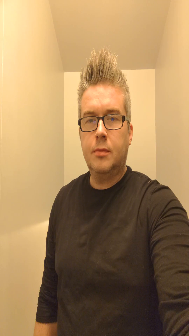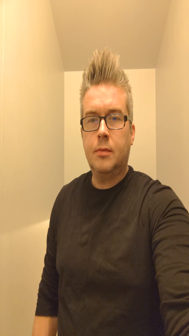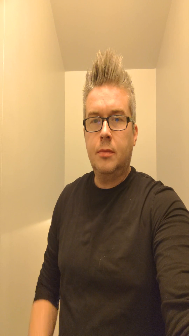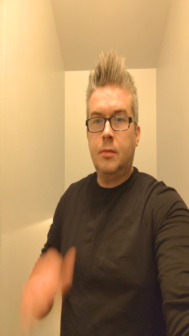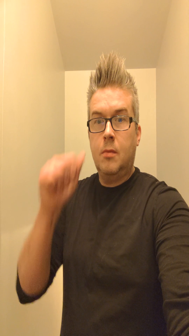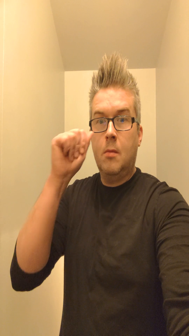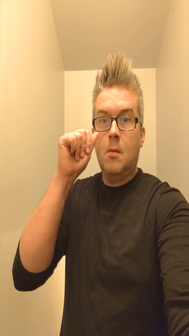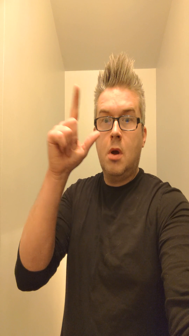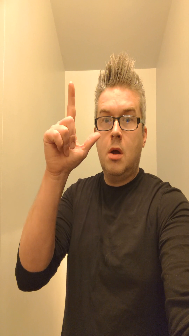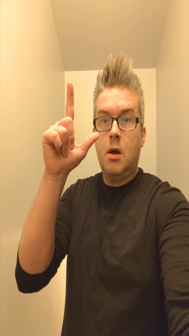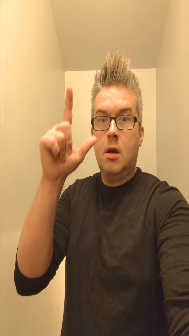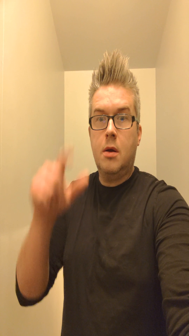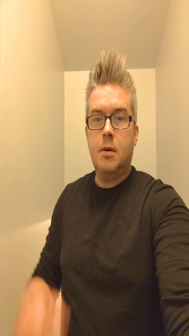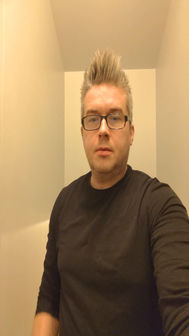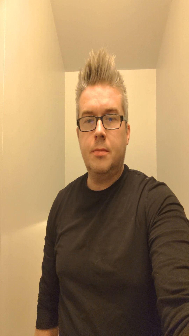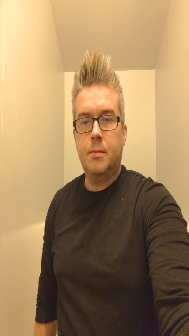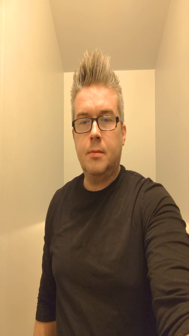awake